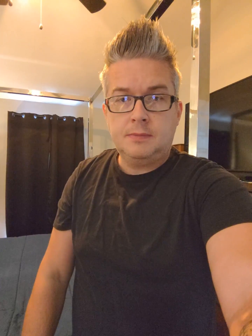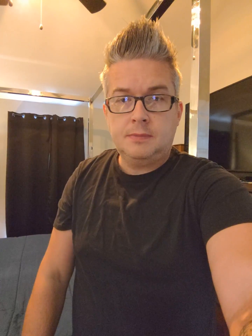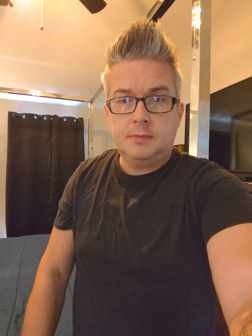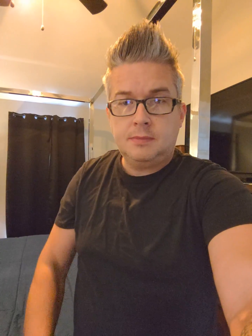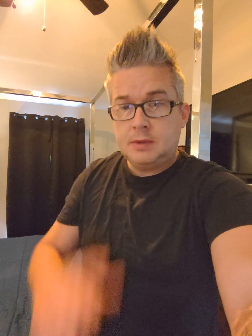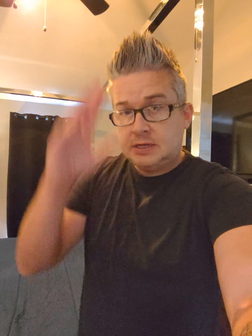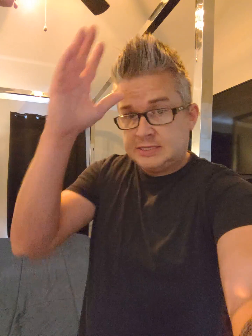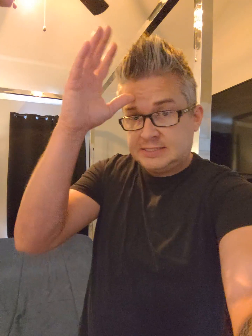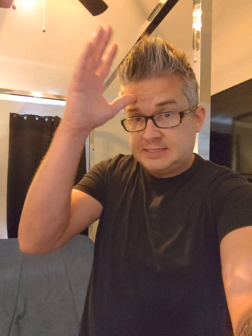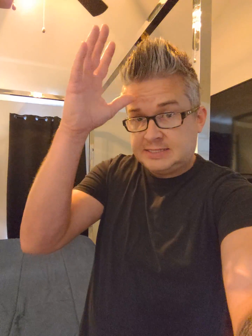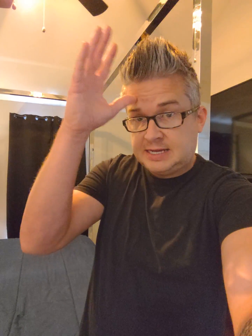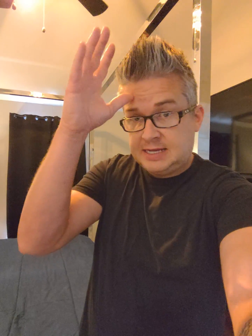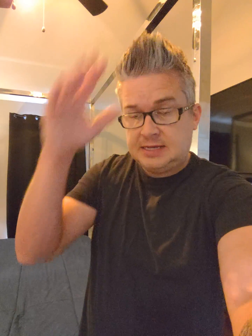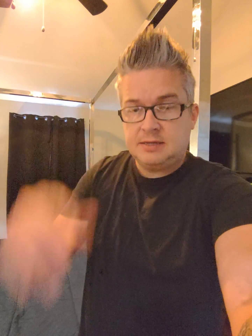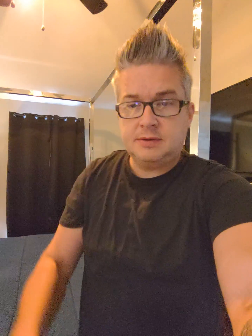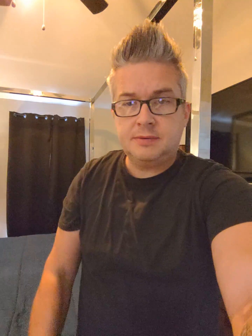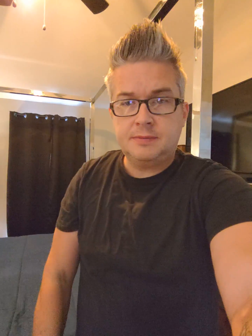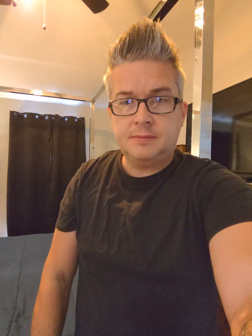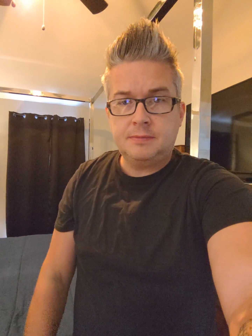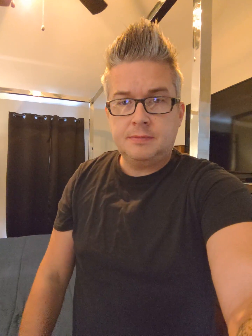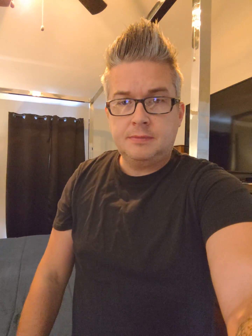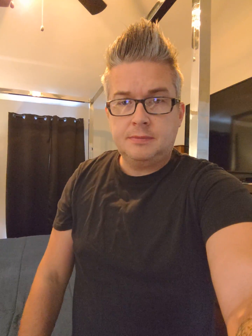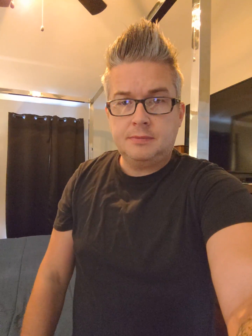daddy